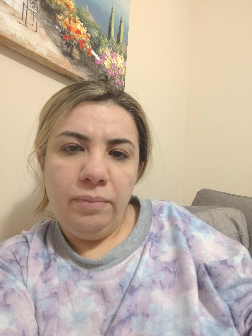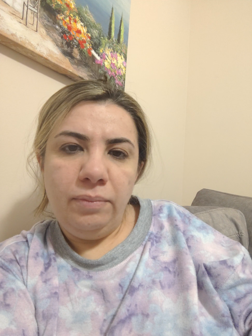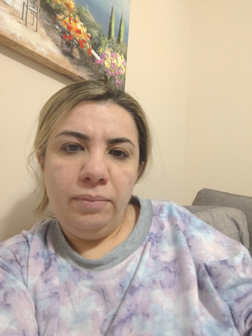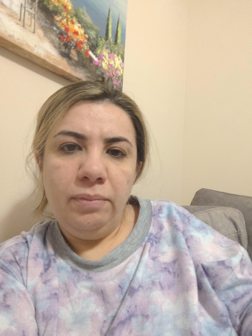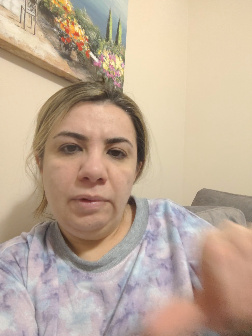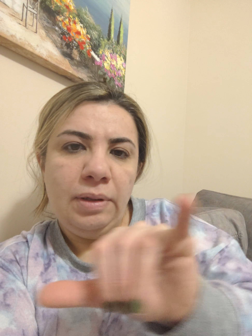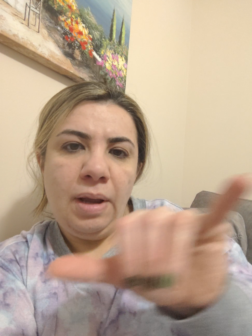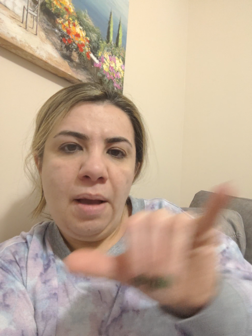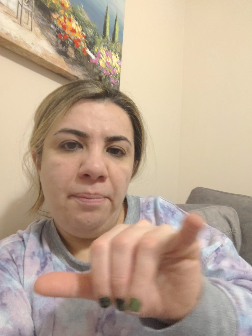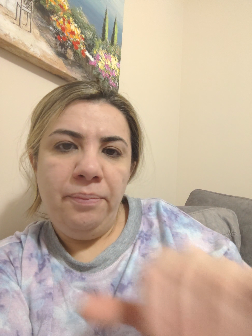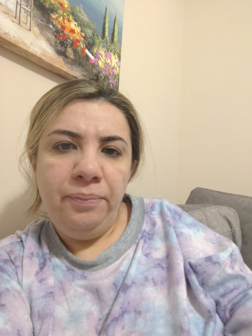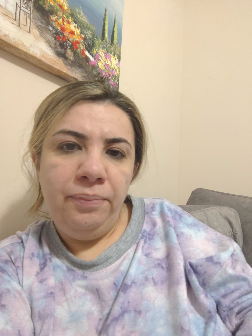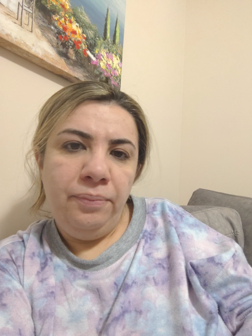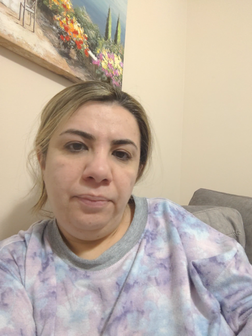same